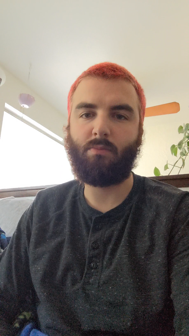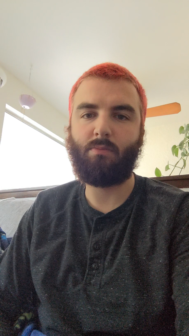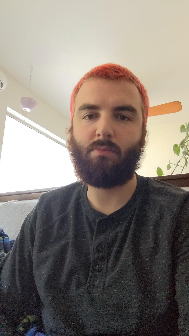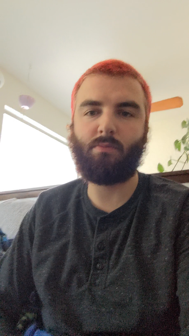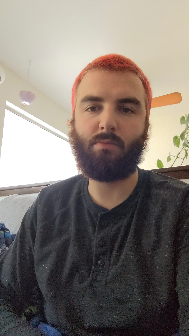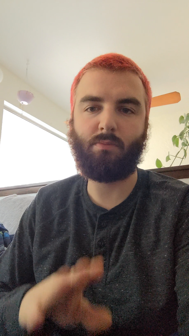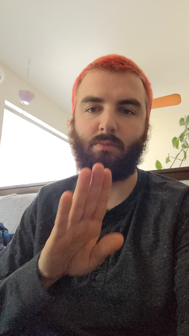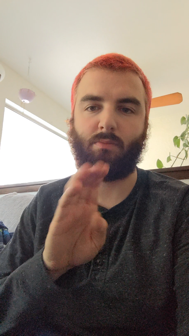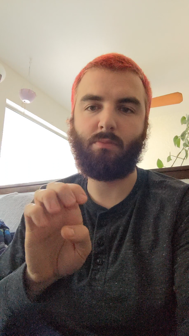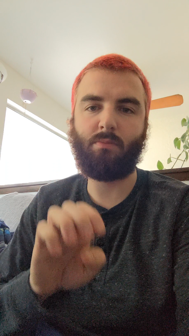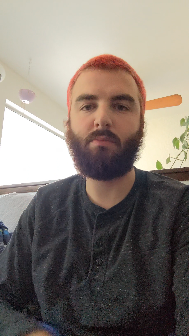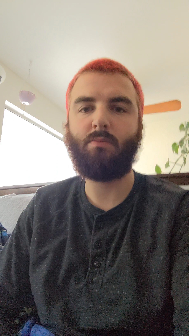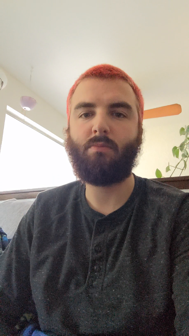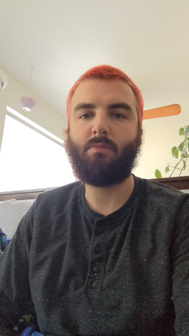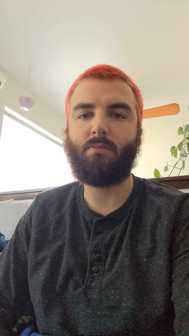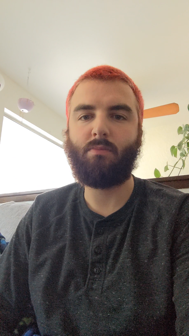be